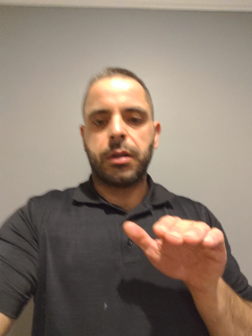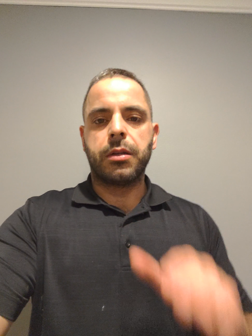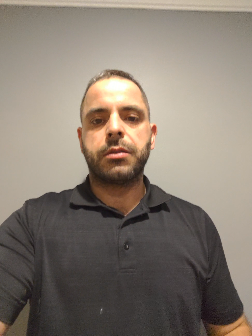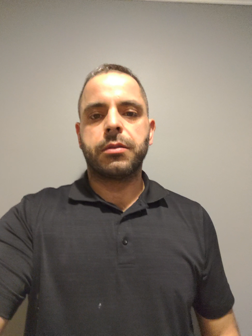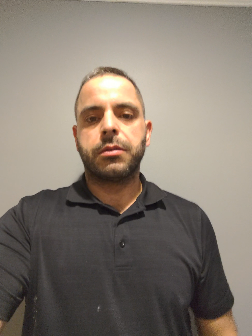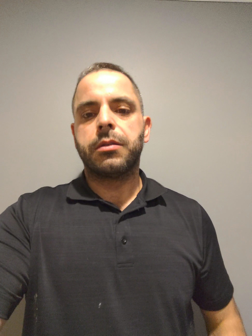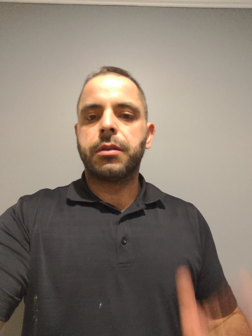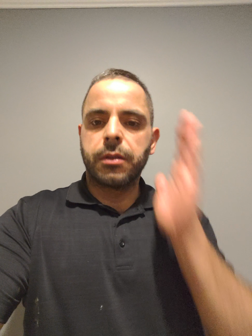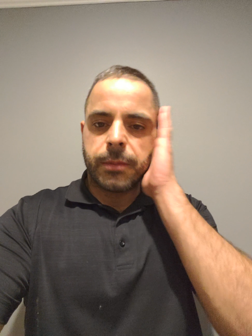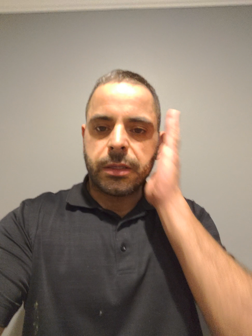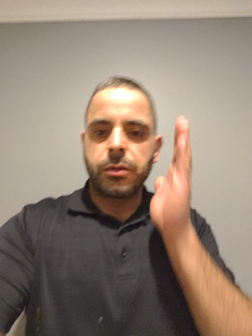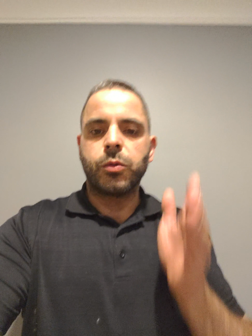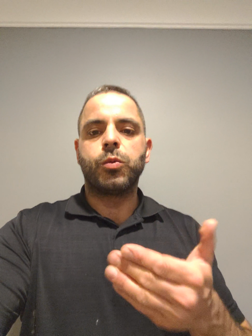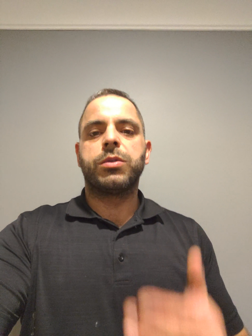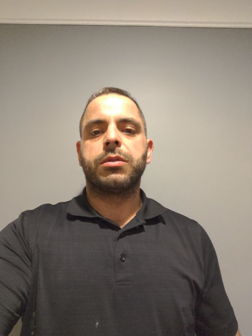bedroom